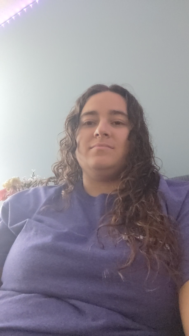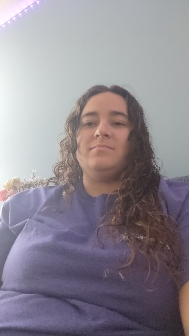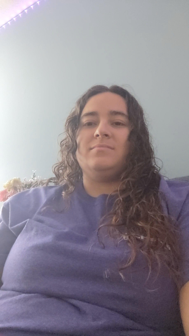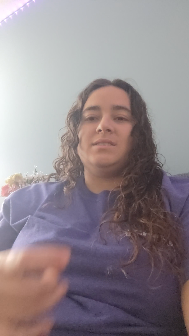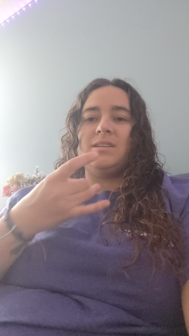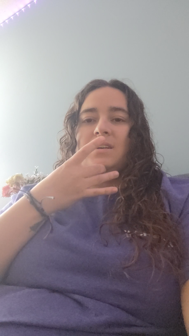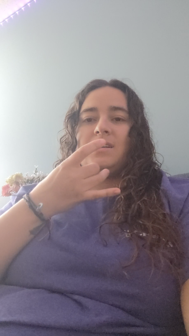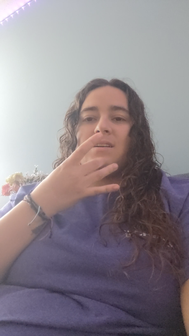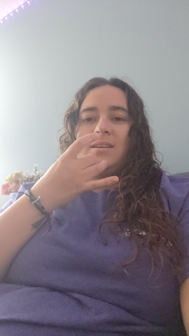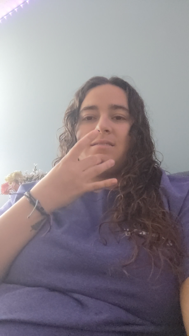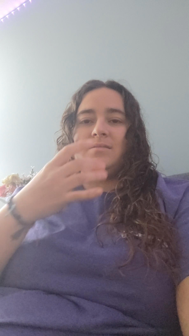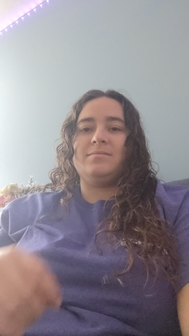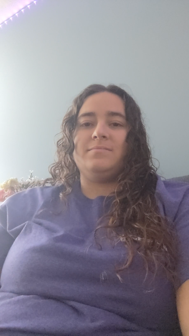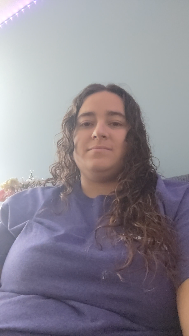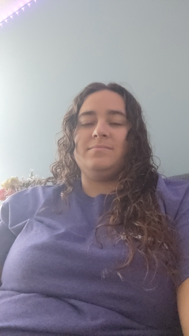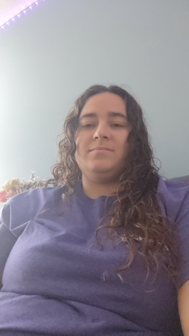light bulb